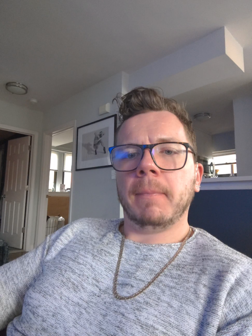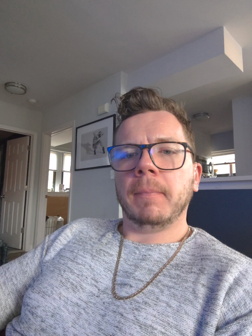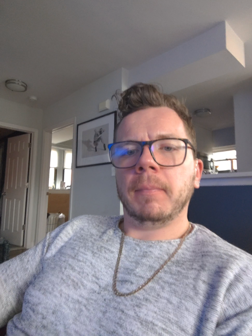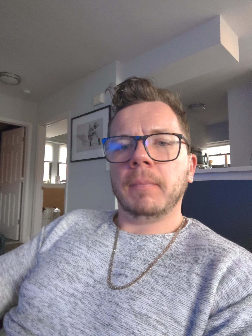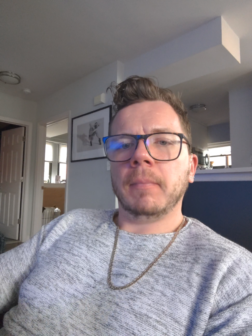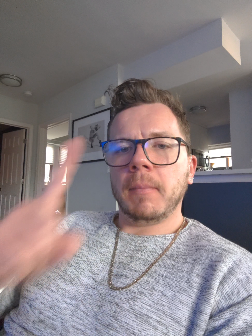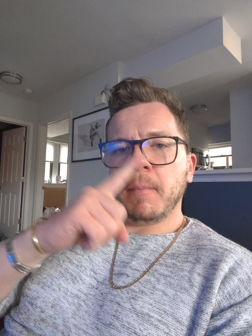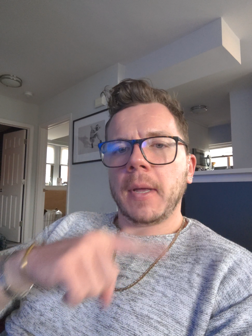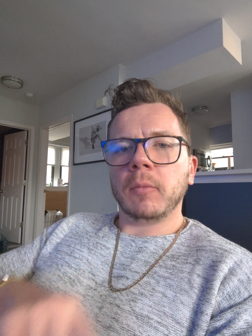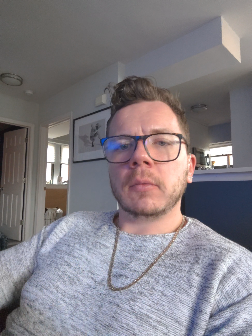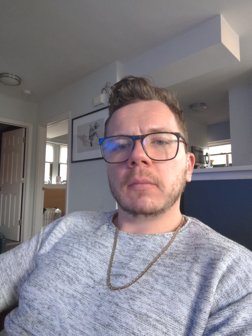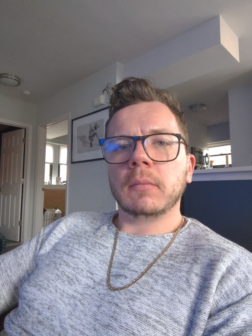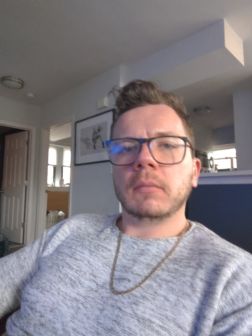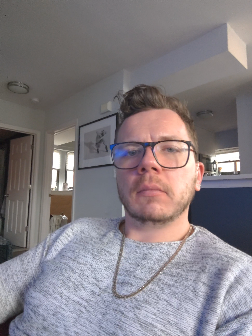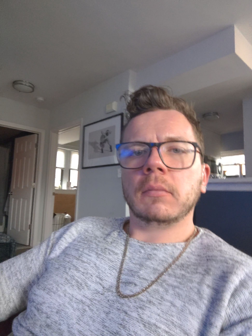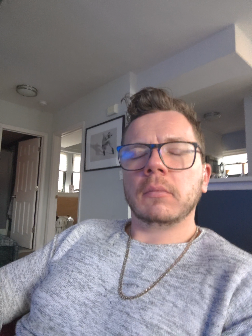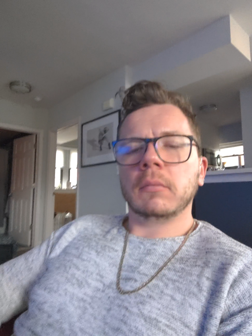mouse